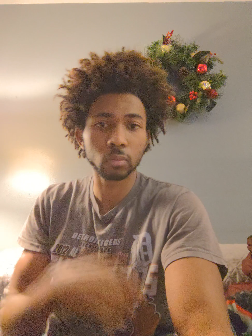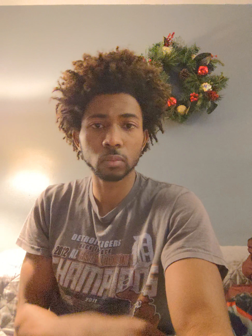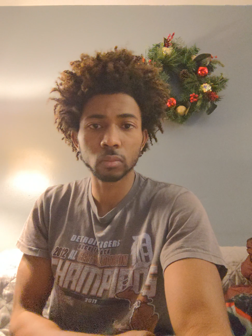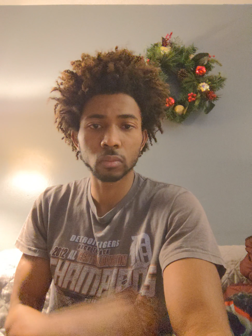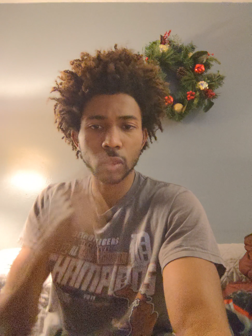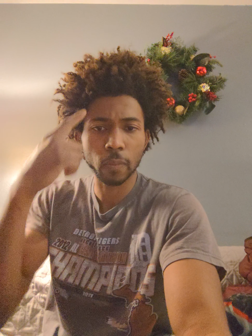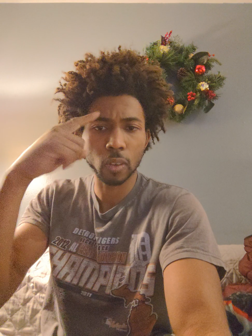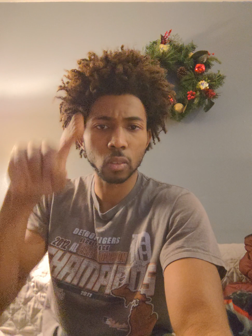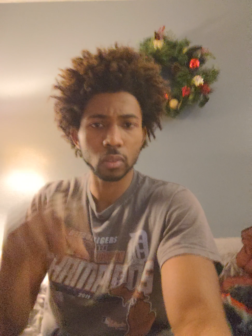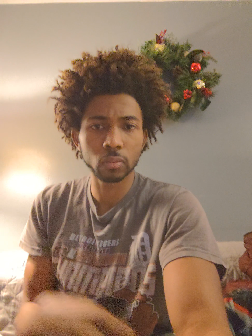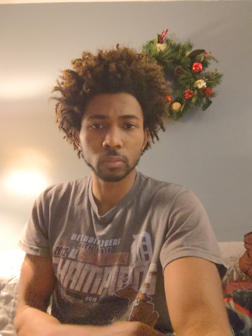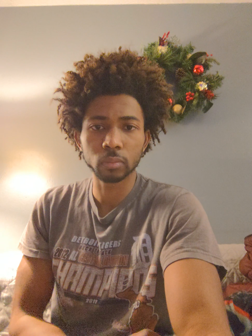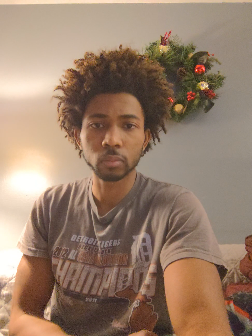for